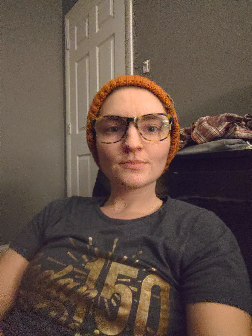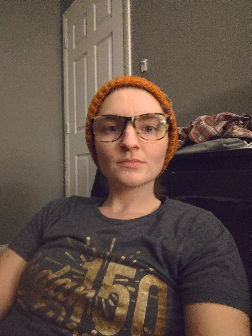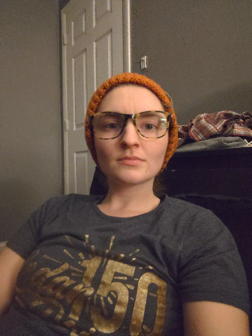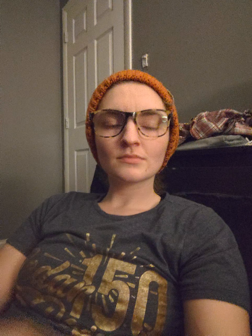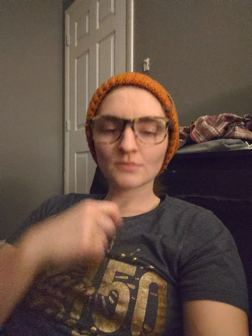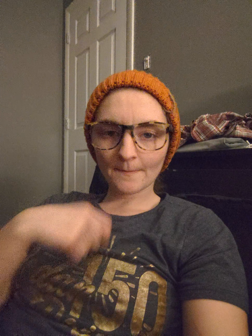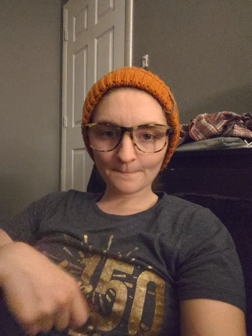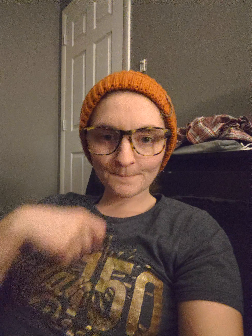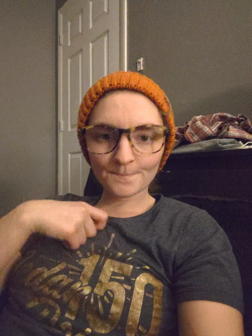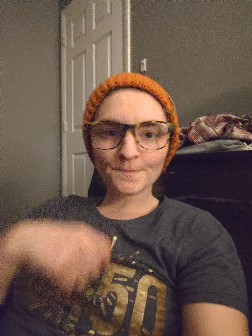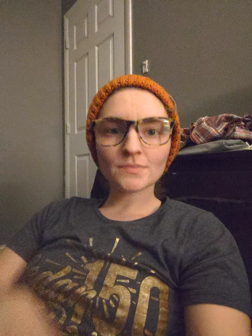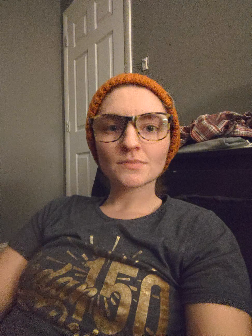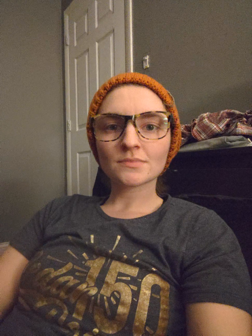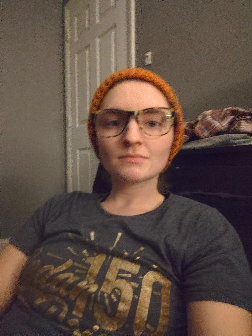zipper